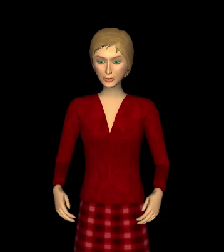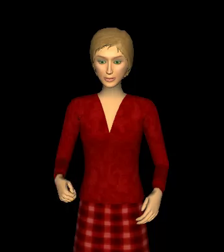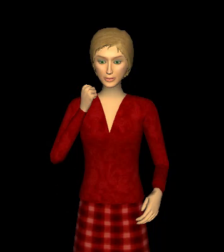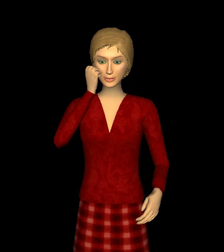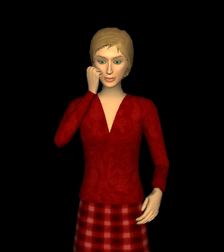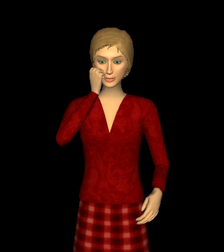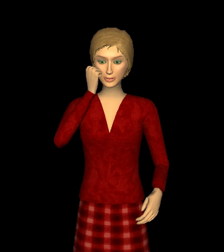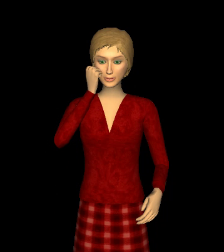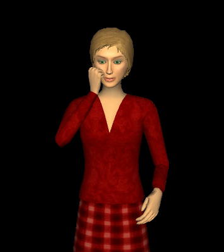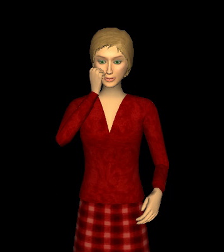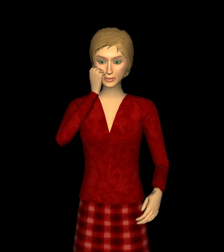معجنات